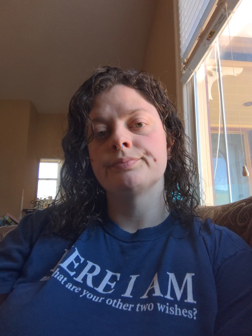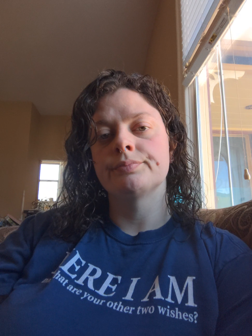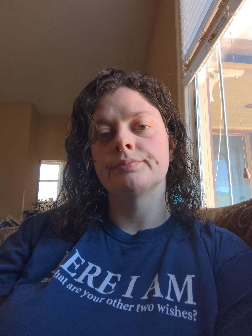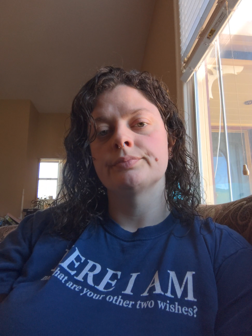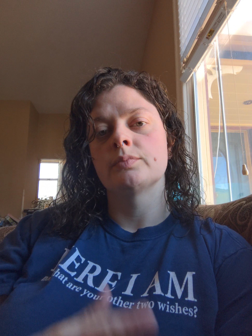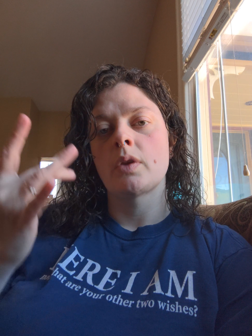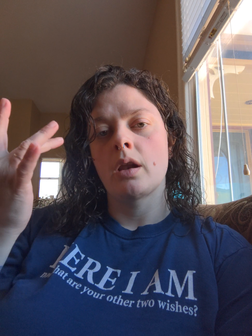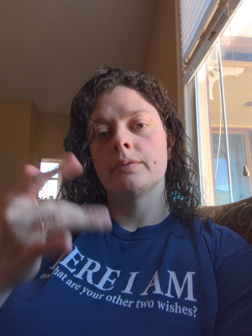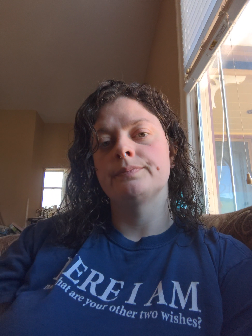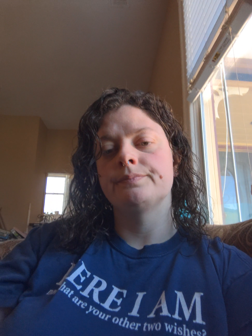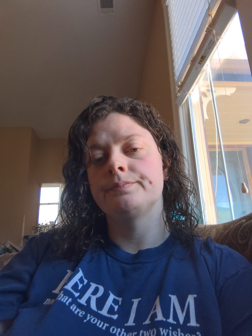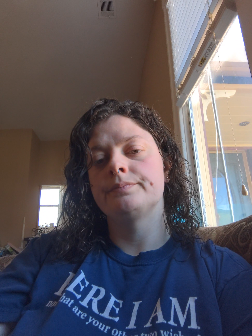why